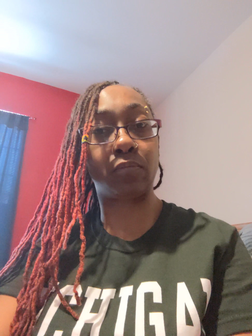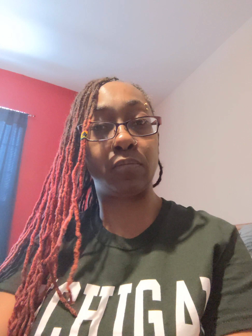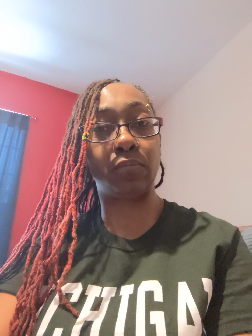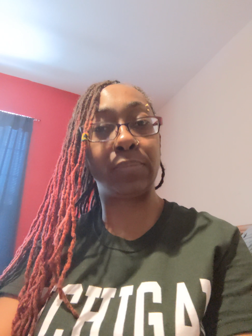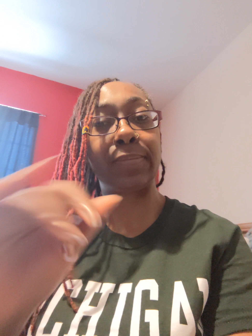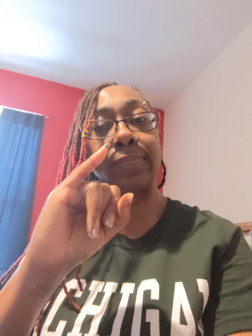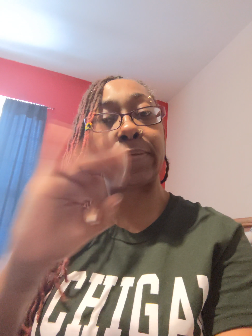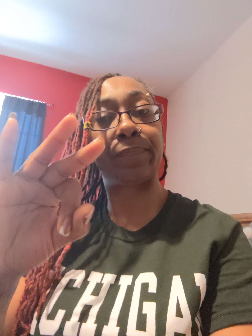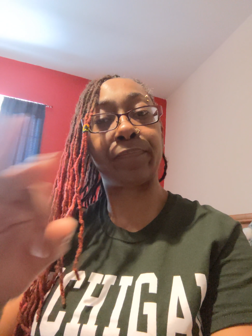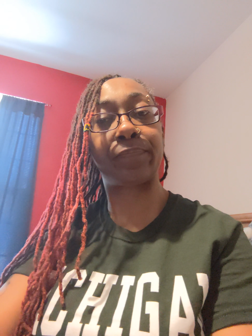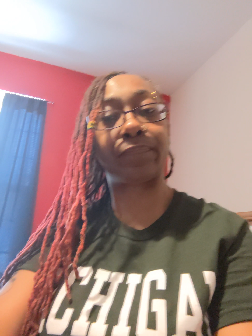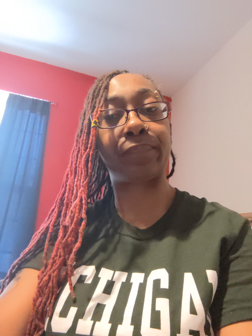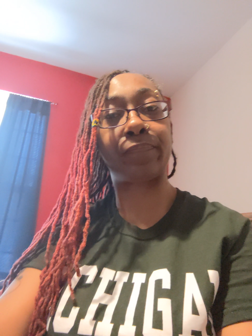if